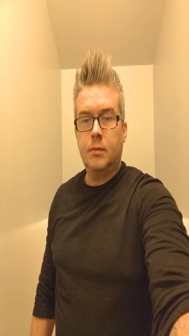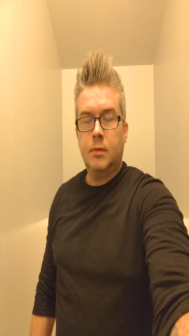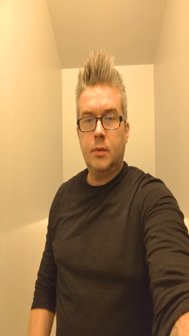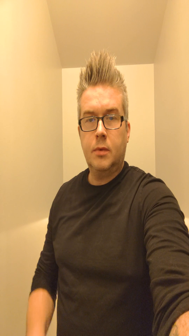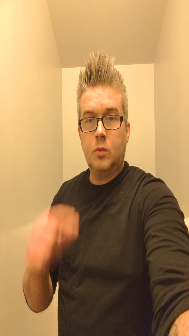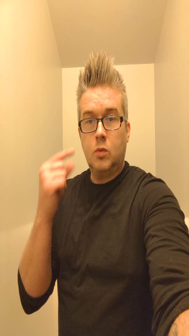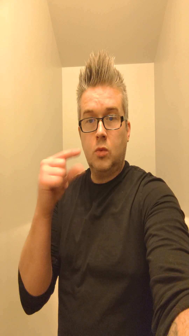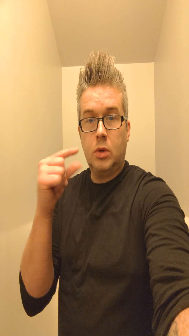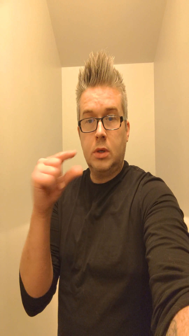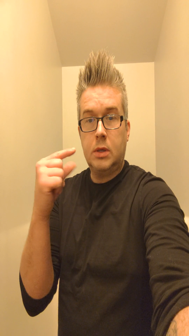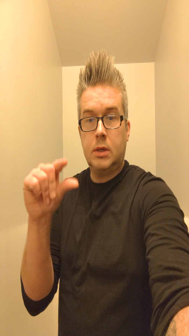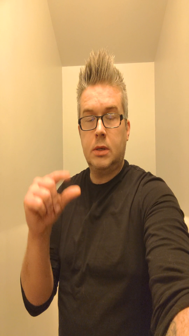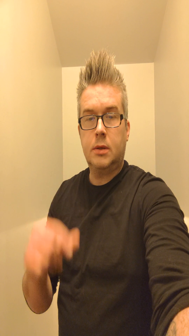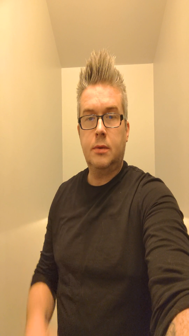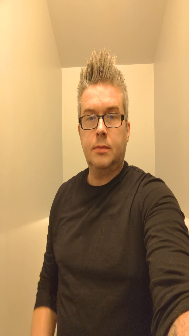green